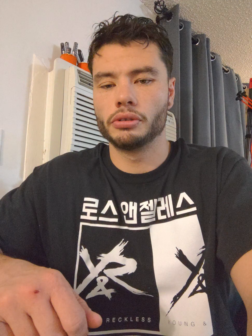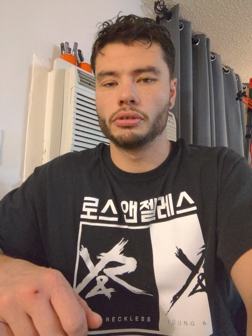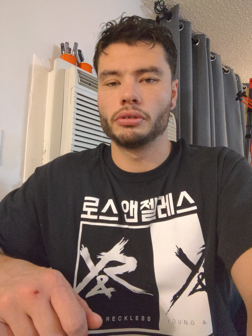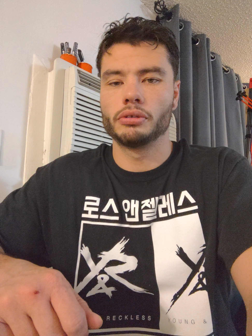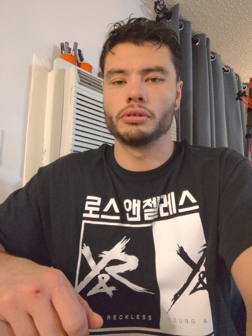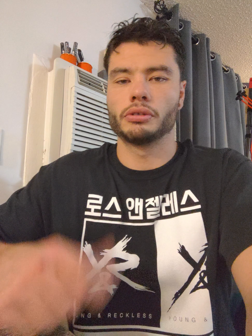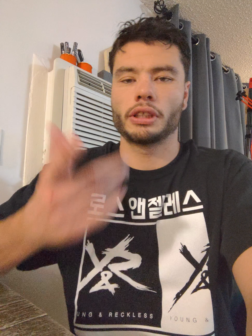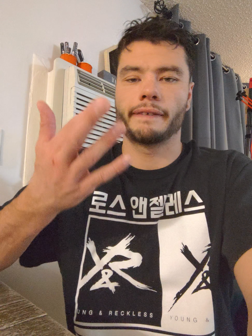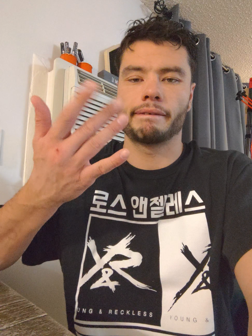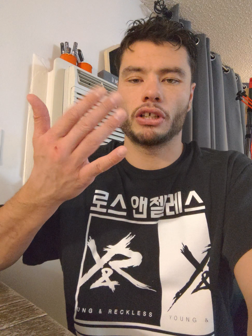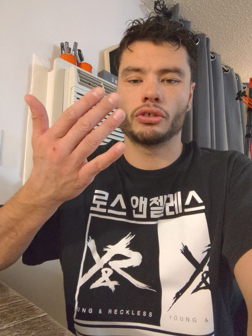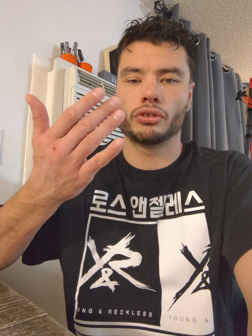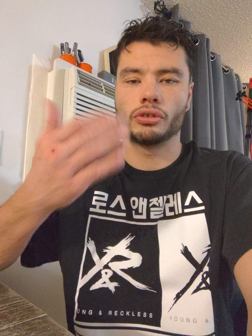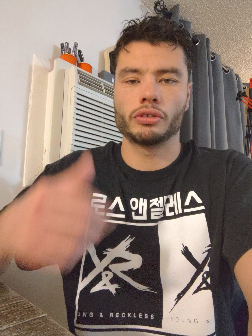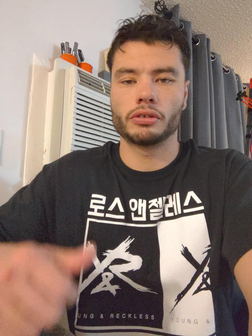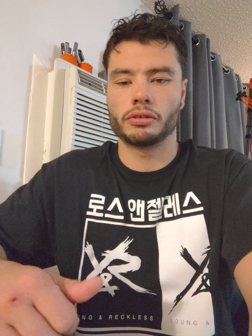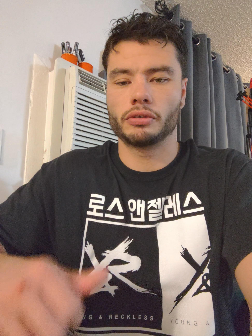finger